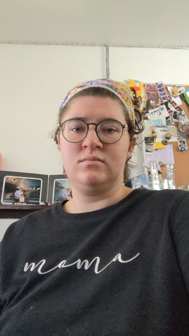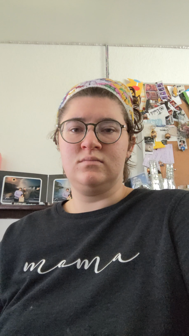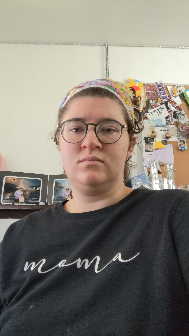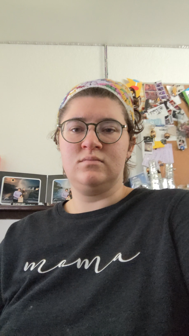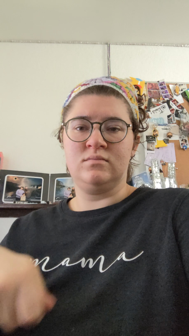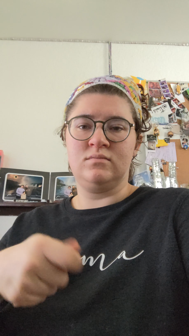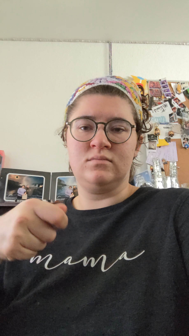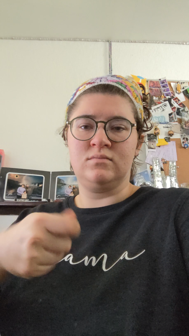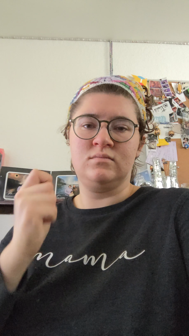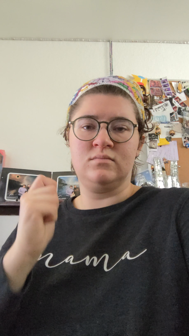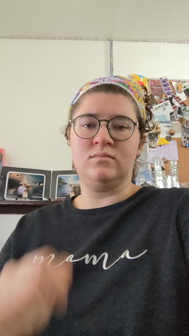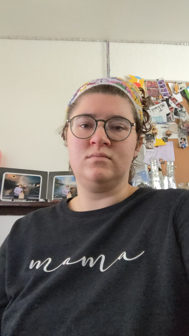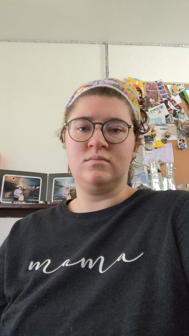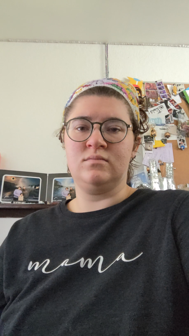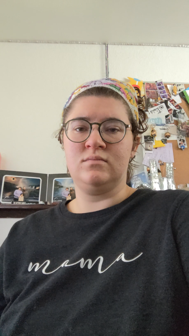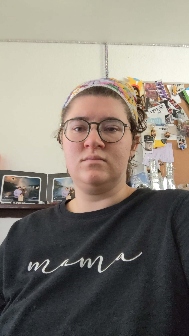shovel